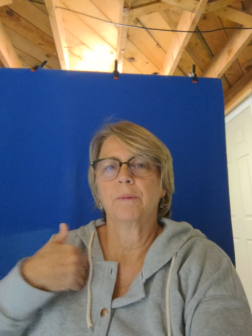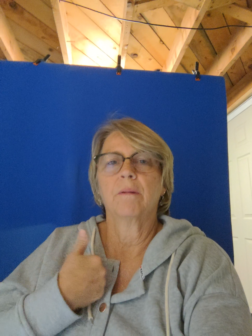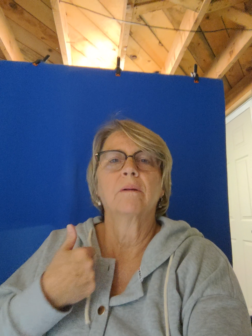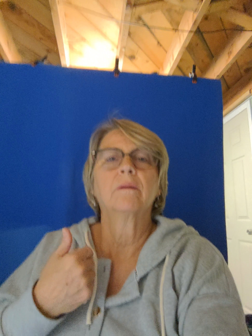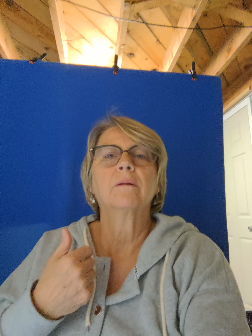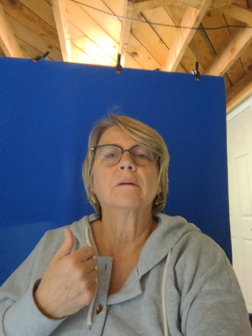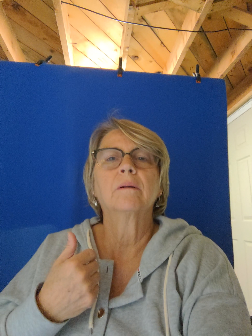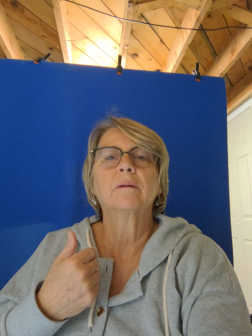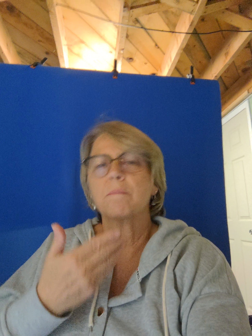animal